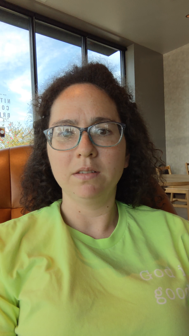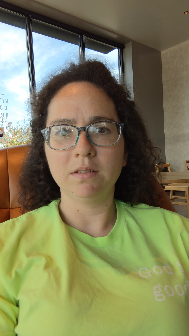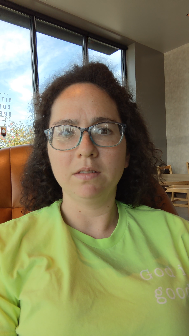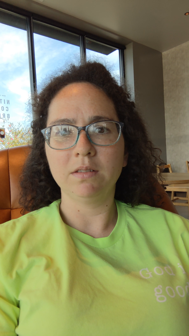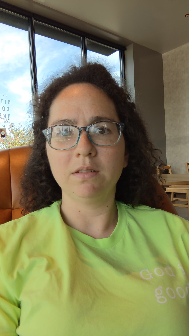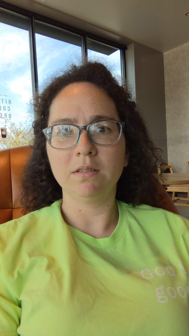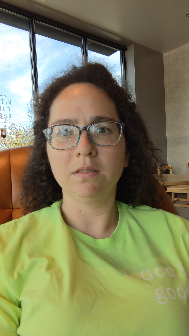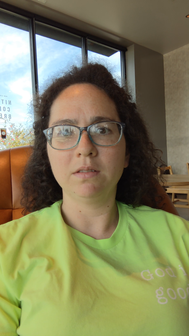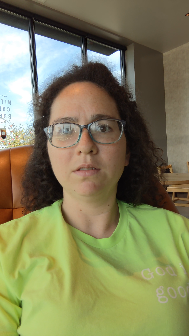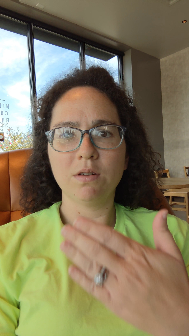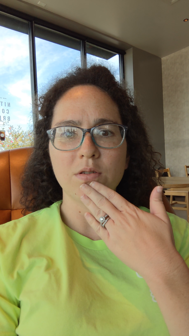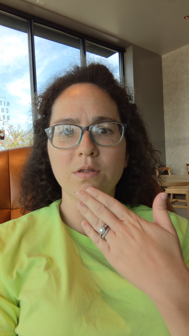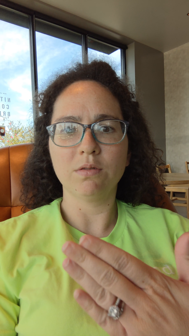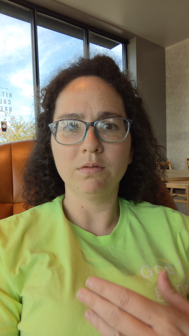good